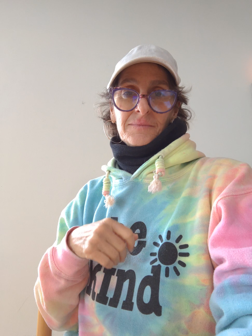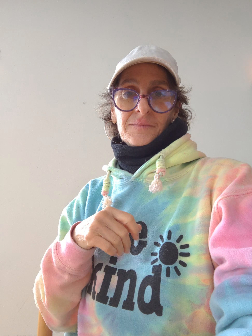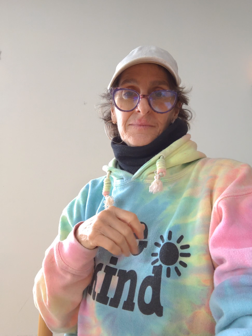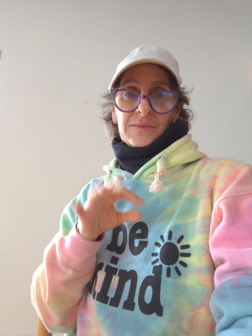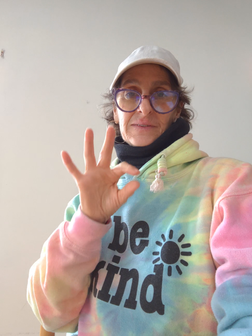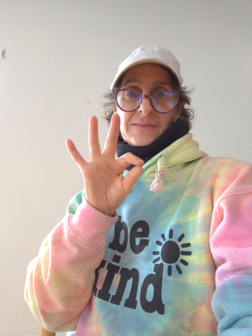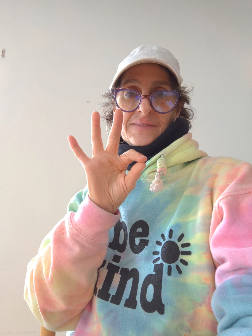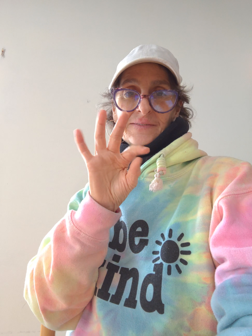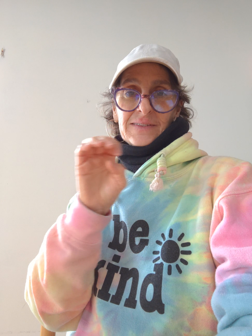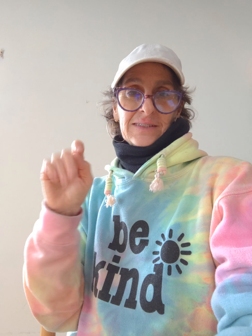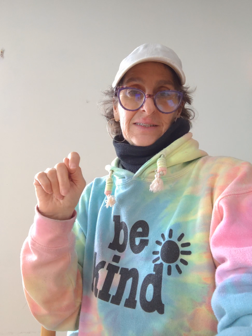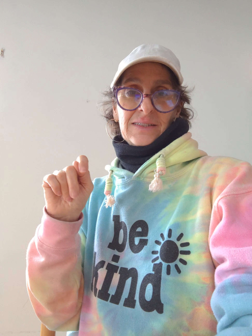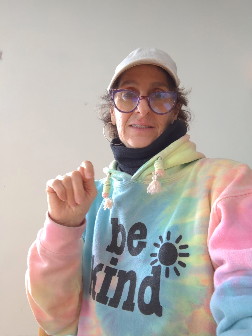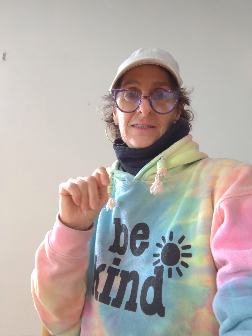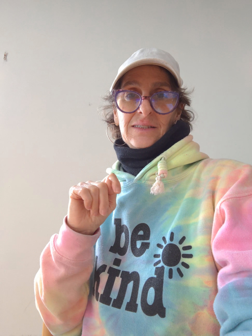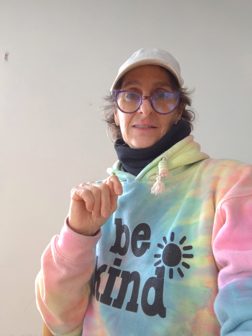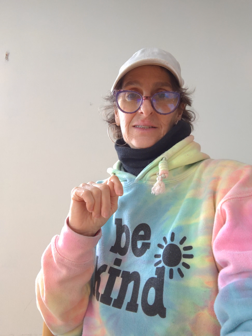feet